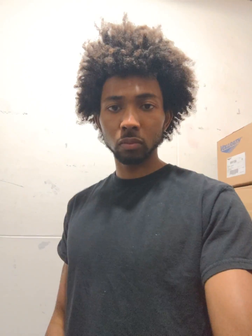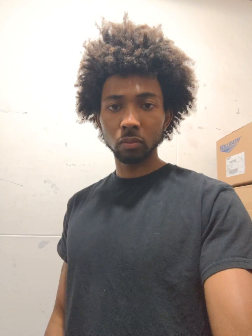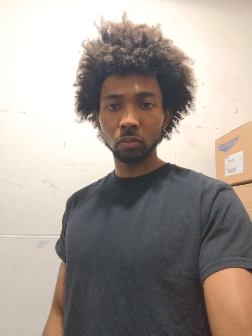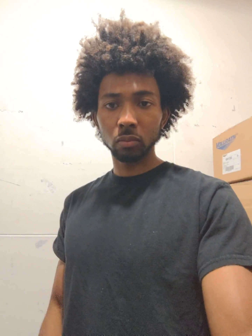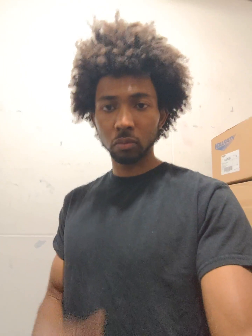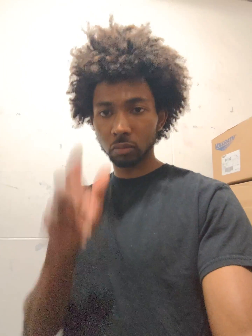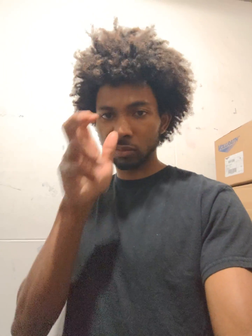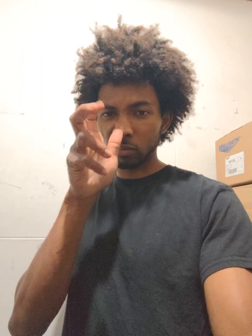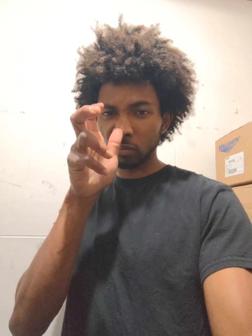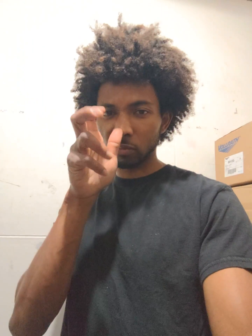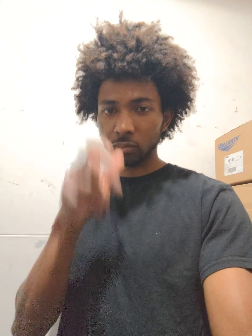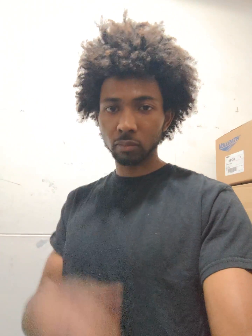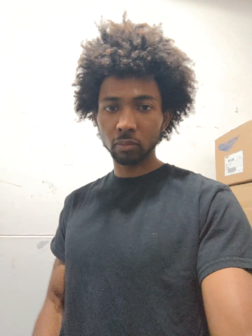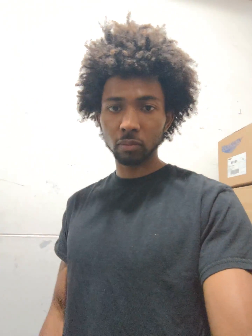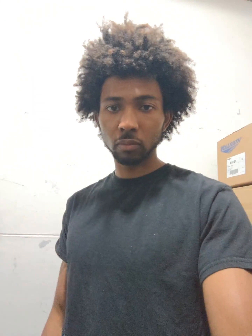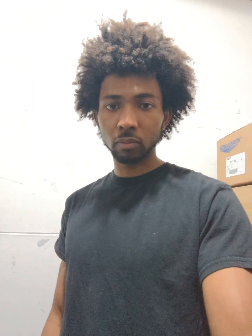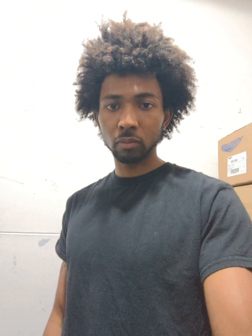ant